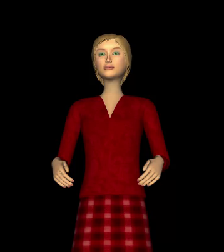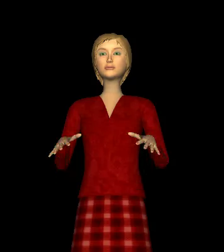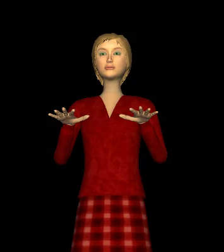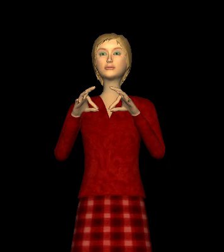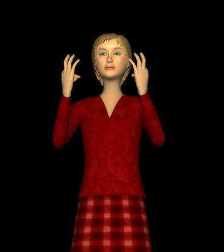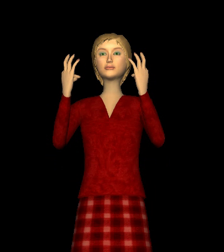يجد